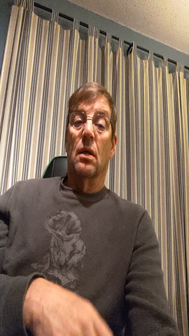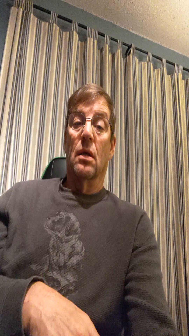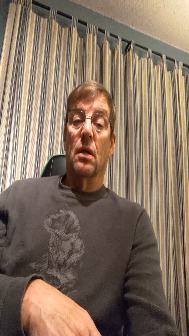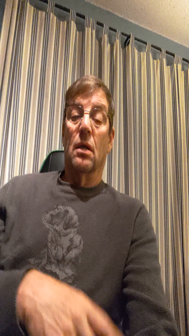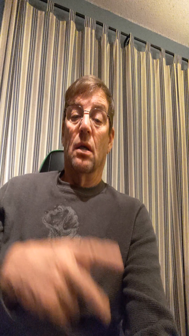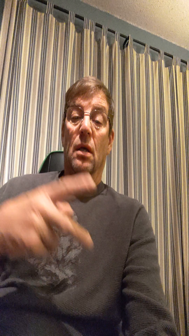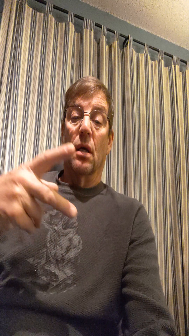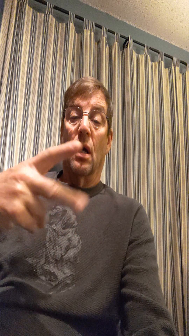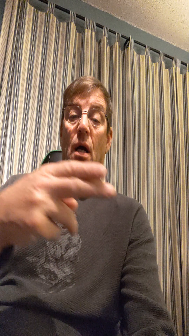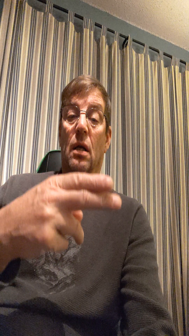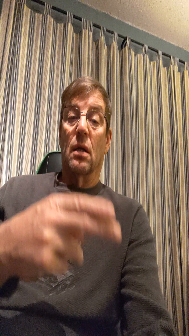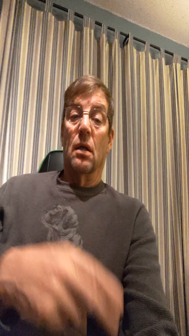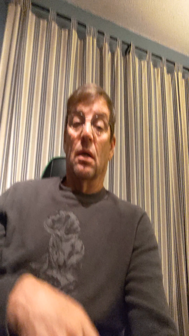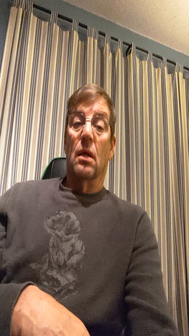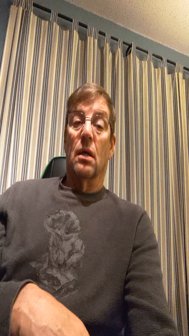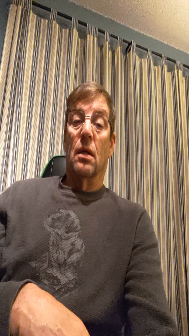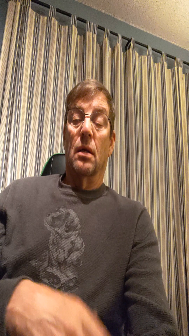cut